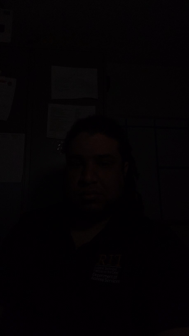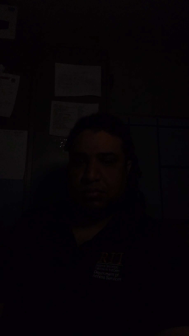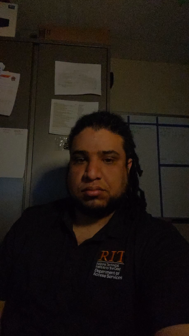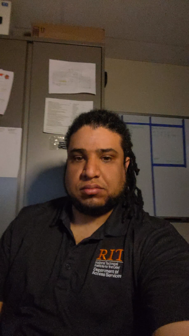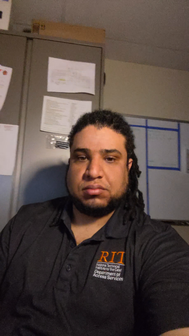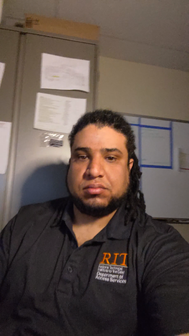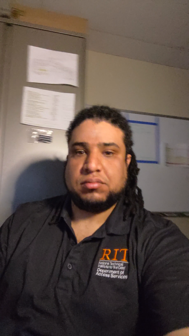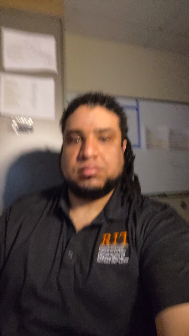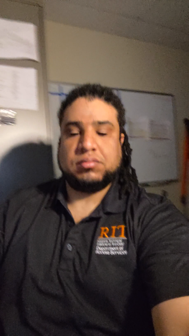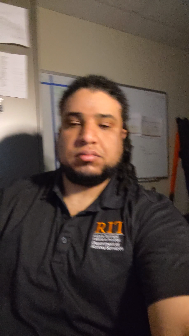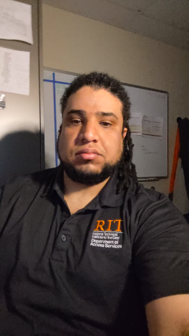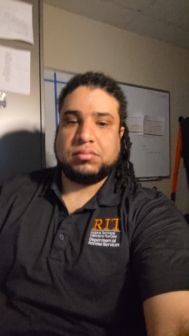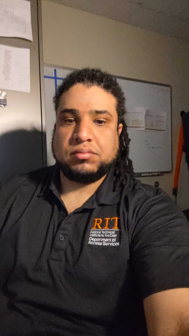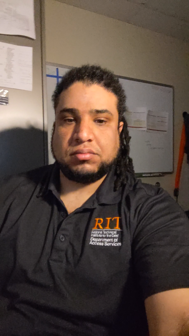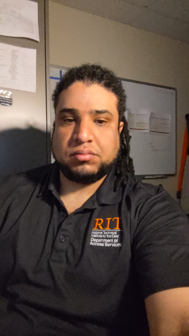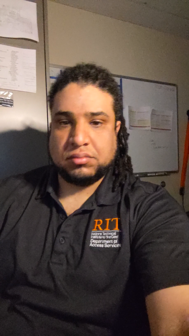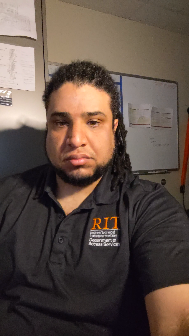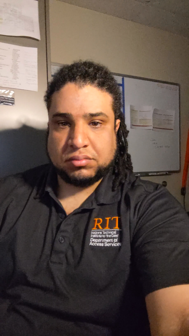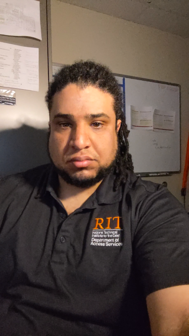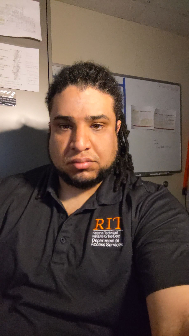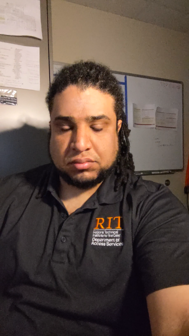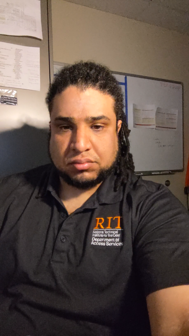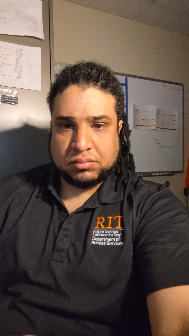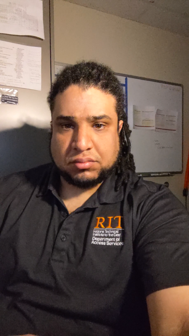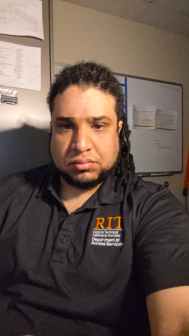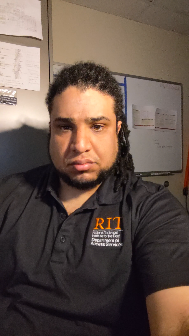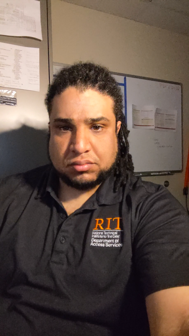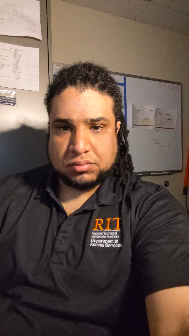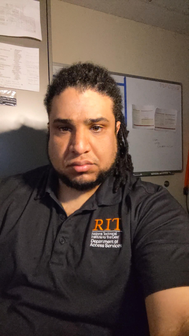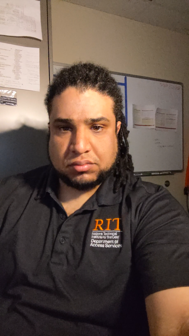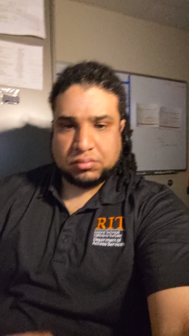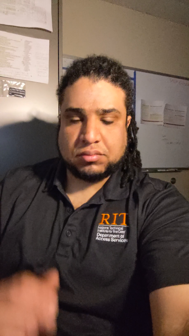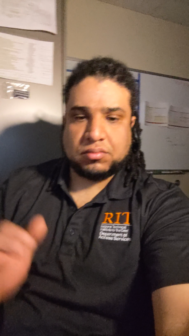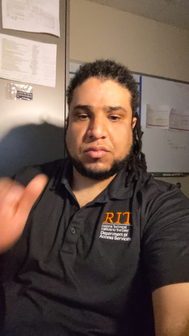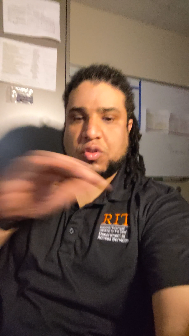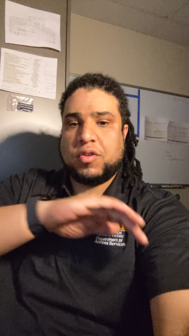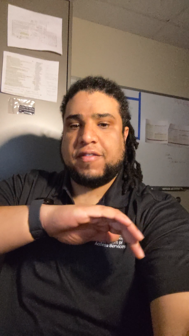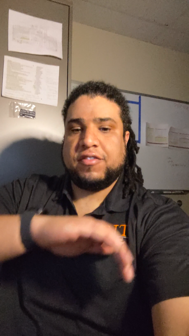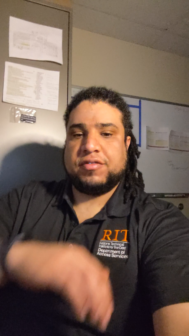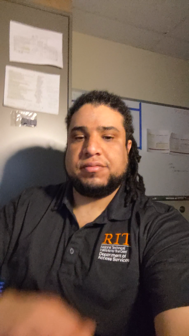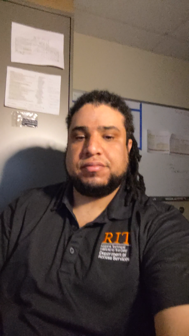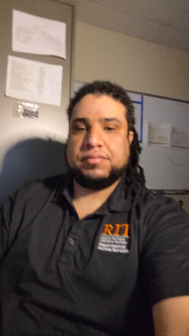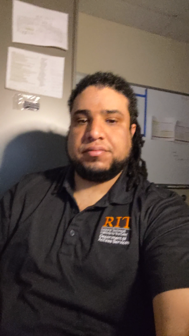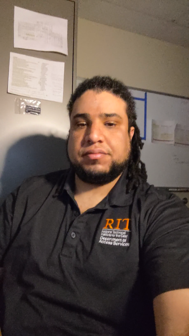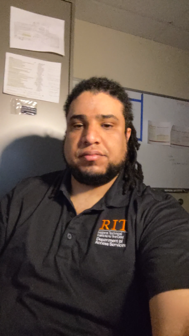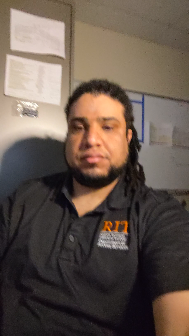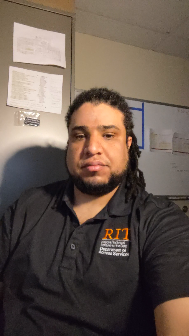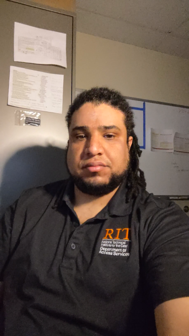cover